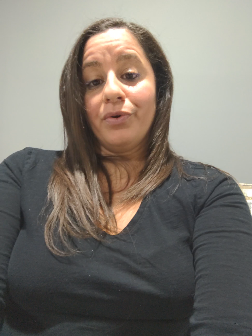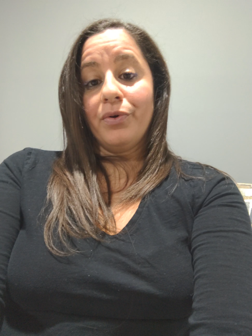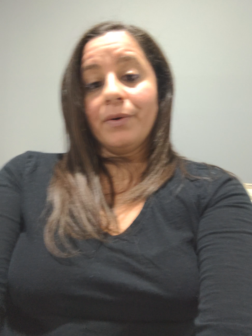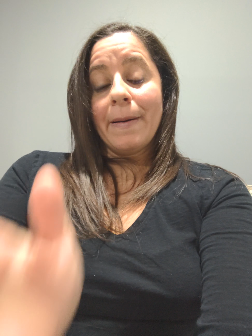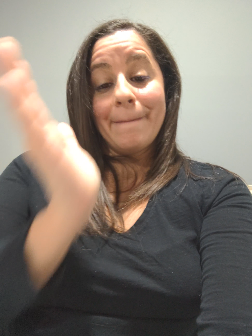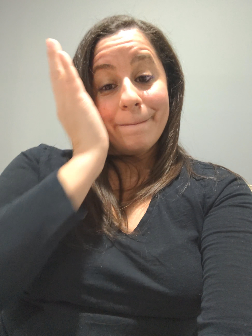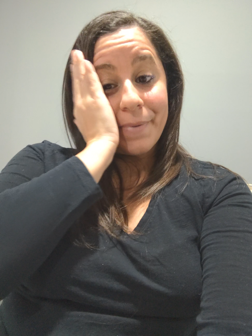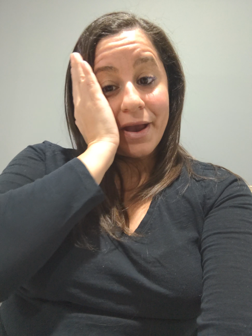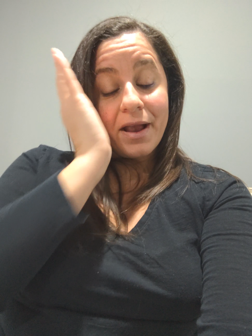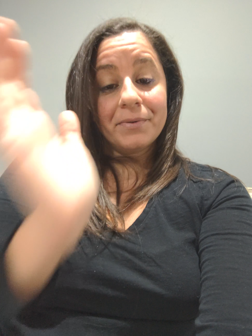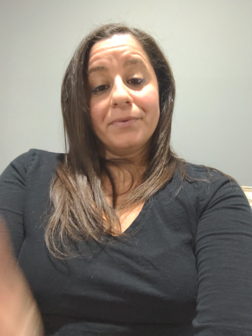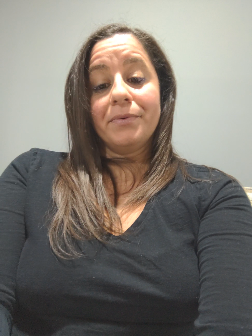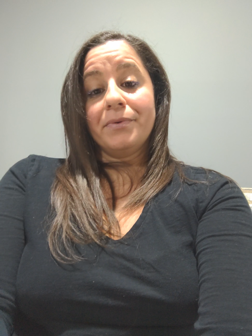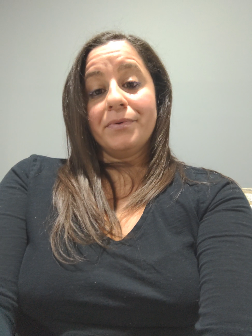bed